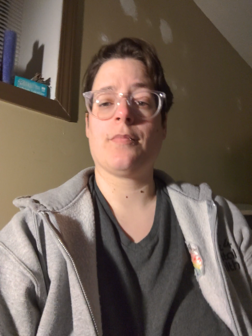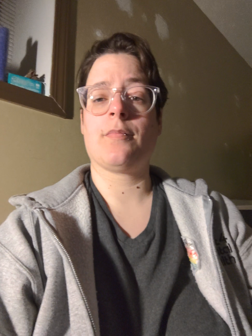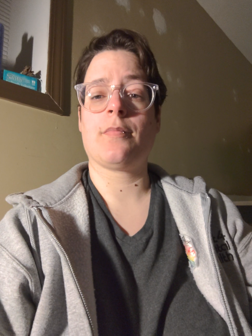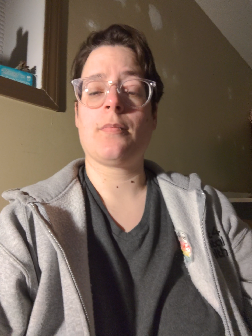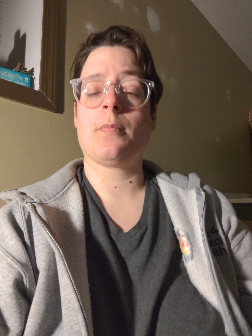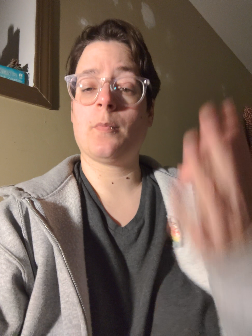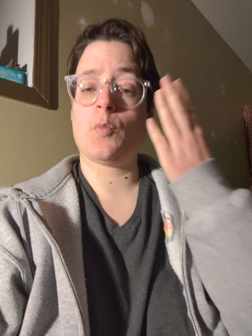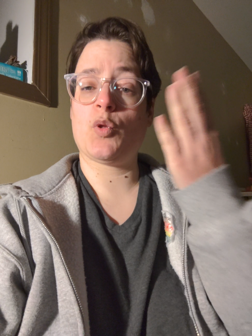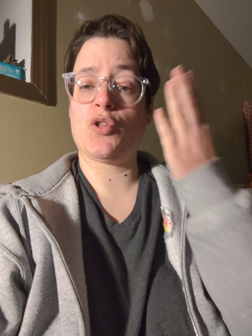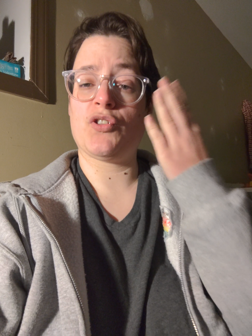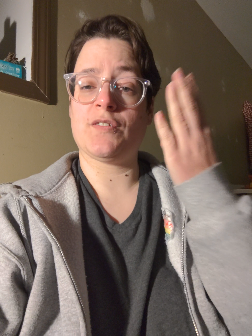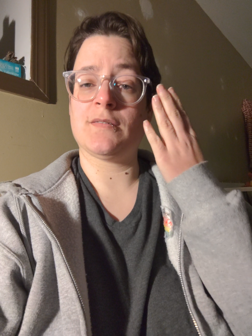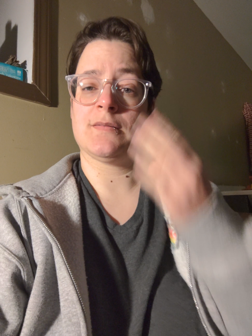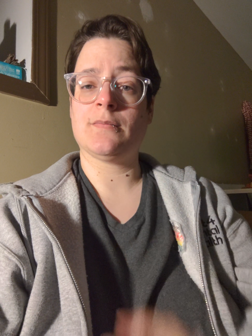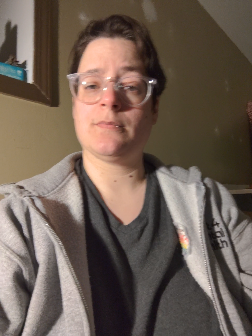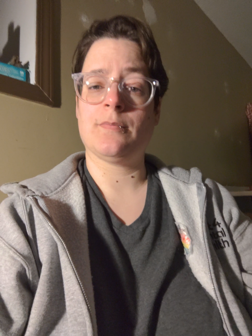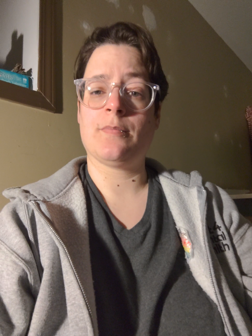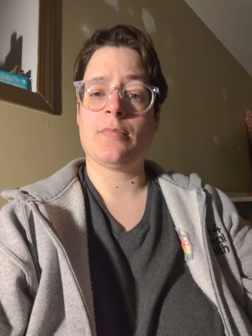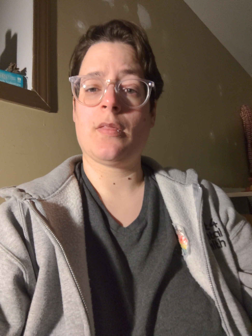morning